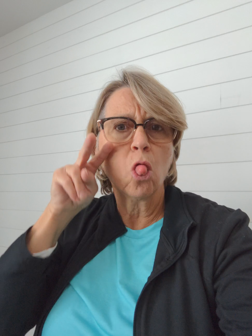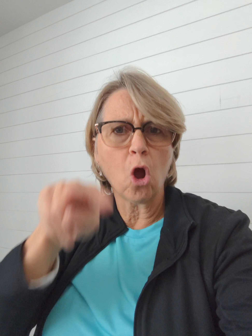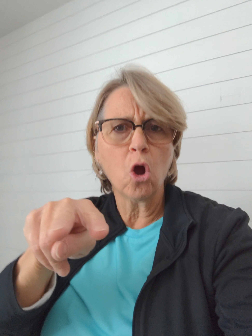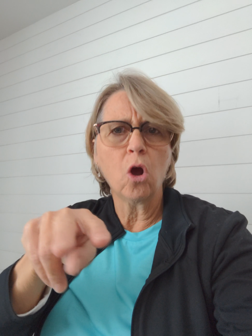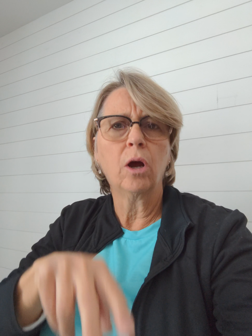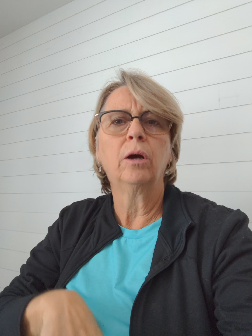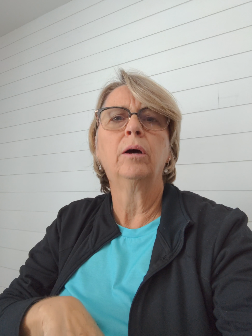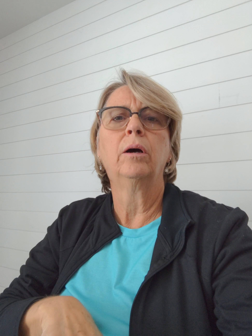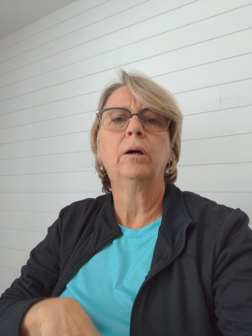look